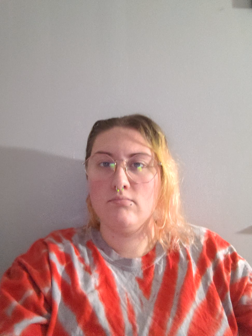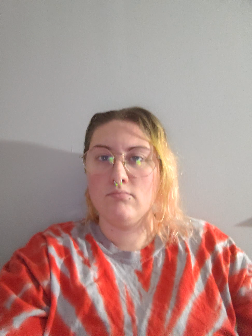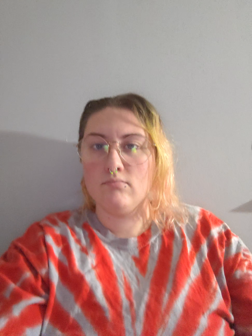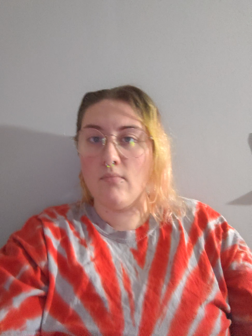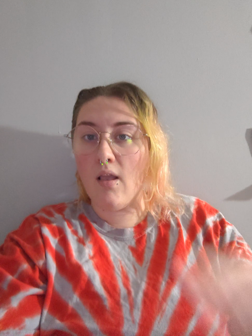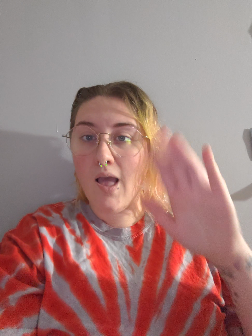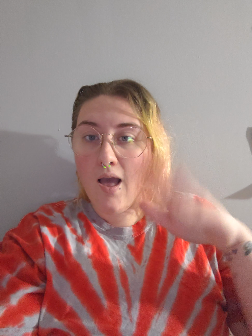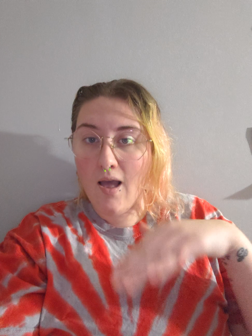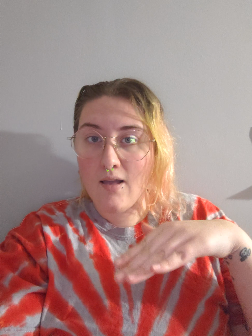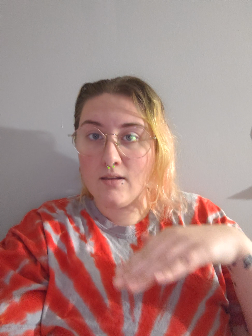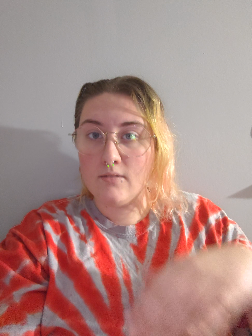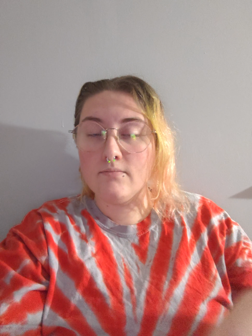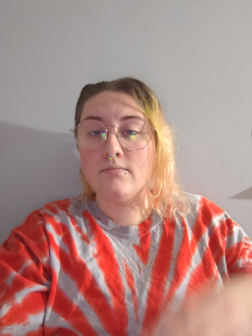on